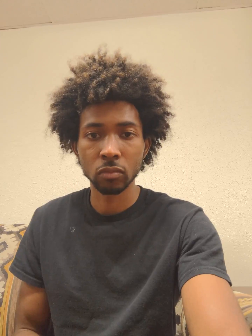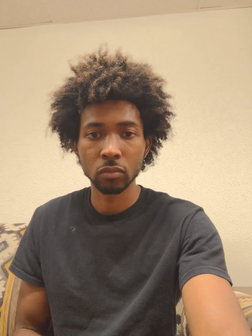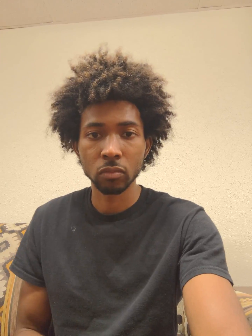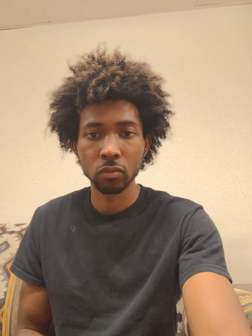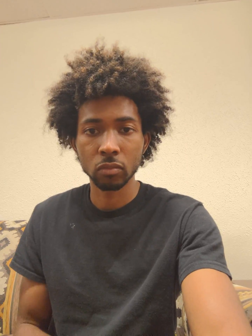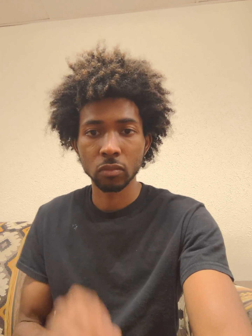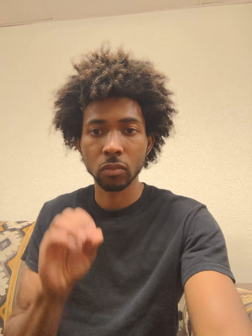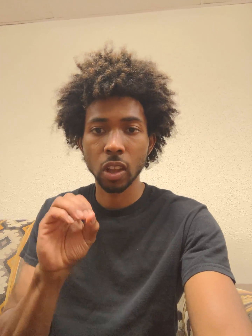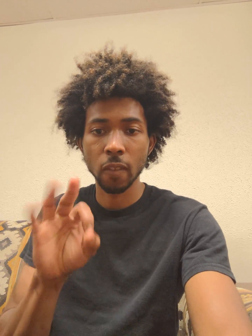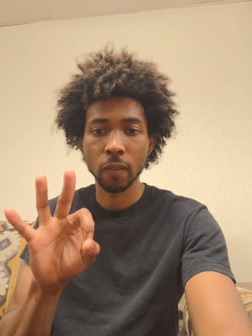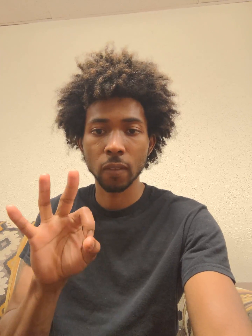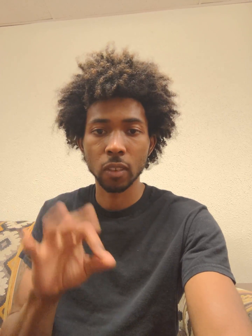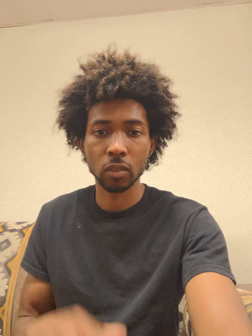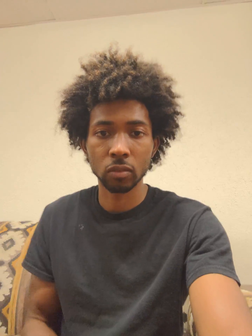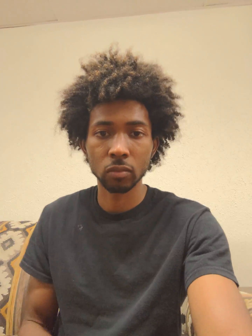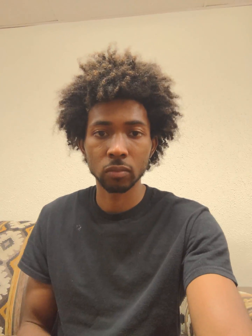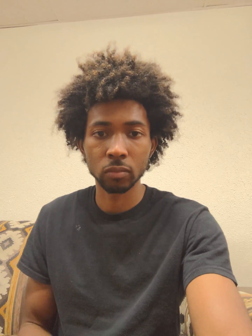of